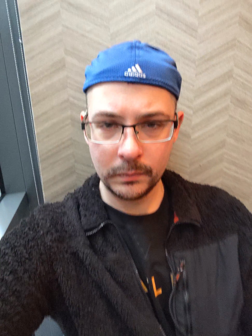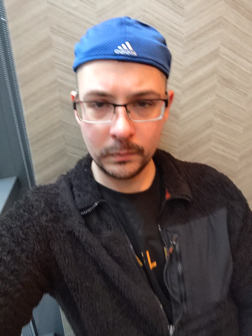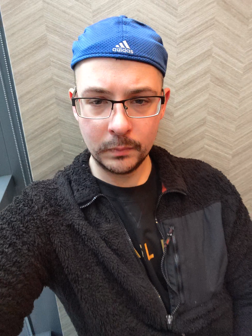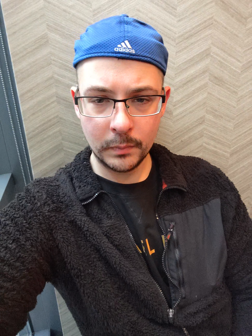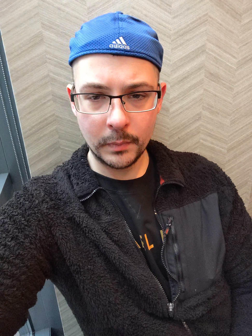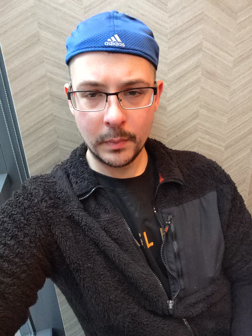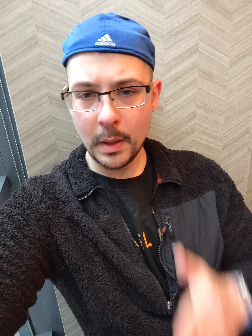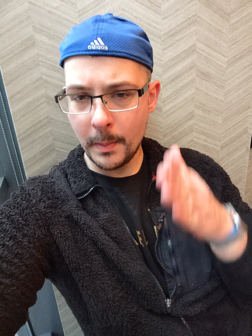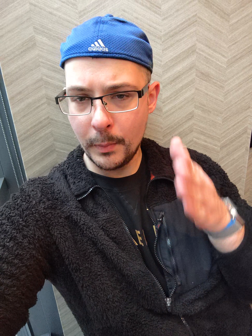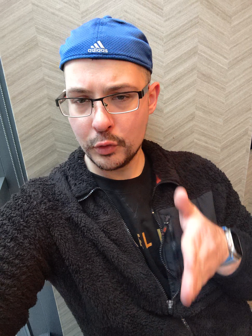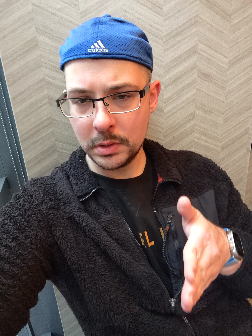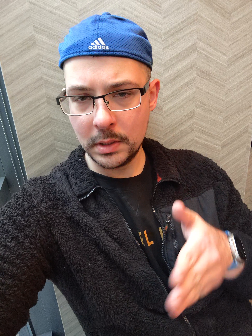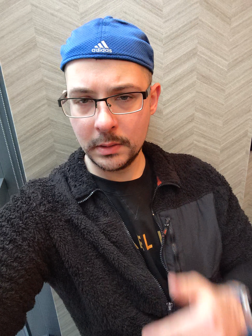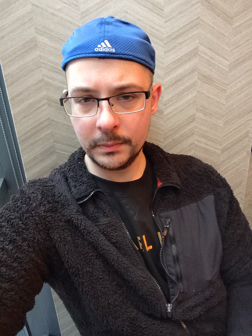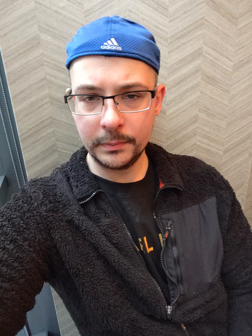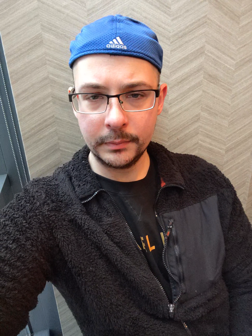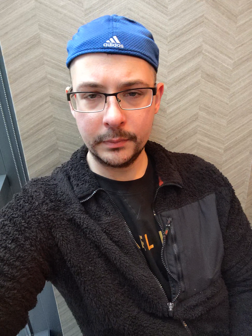person